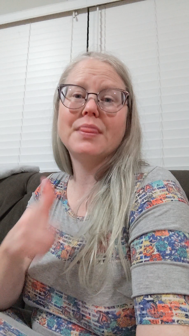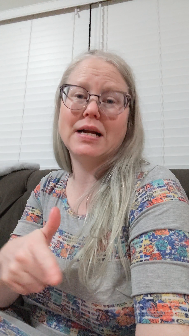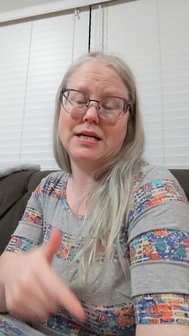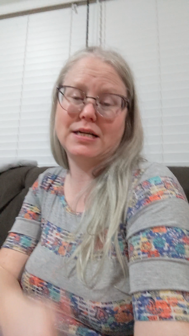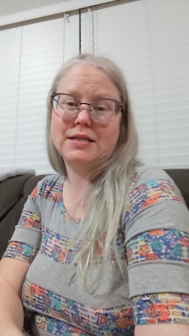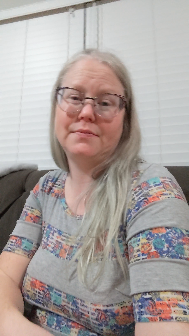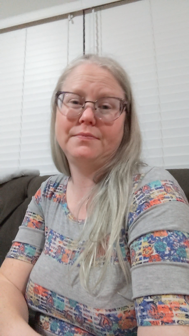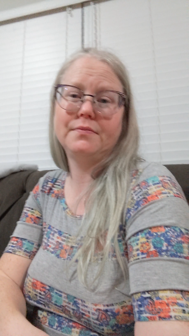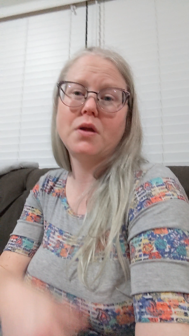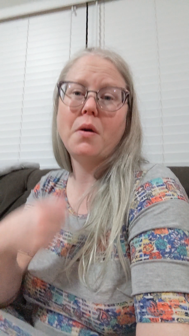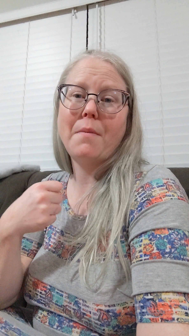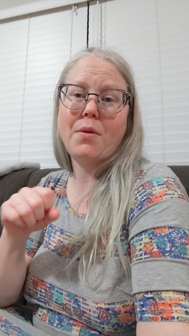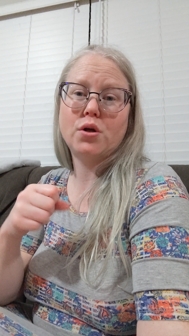motorcycle